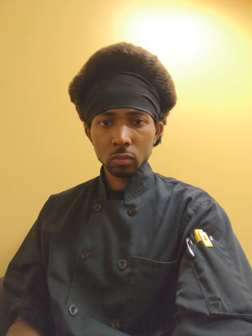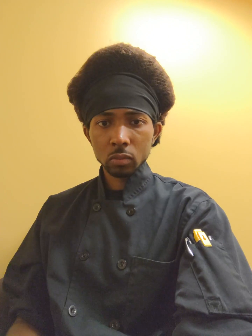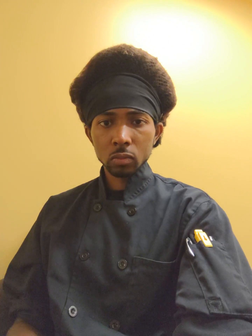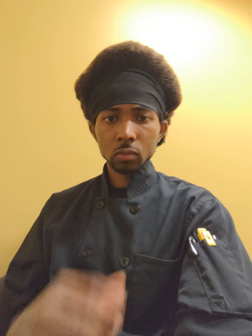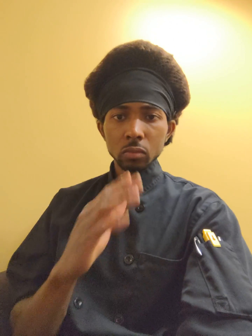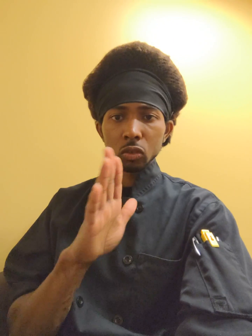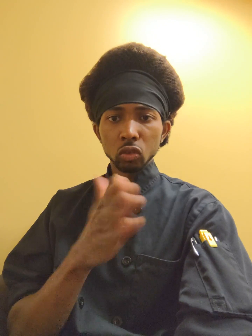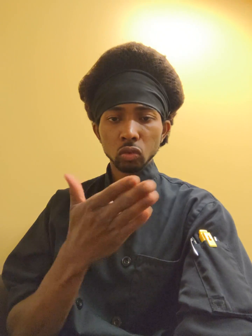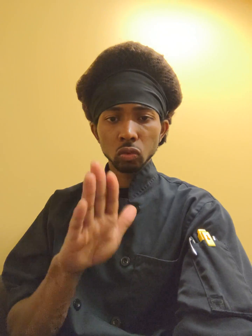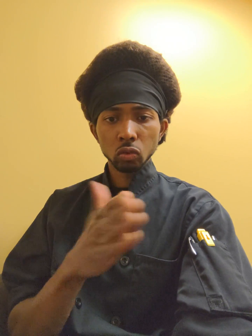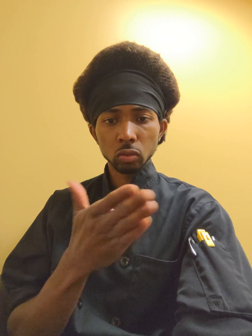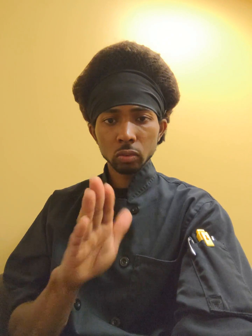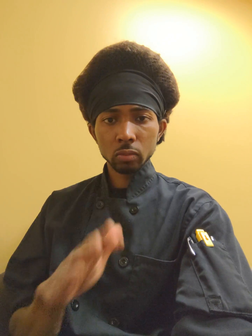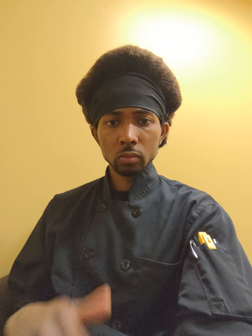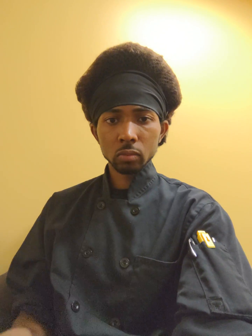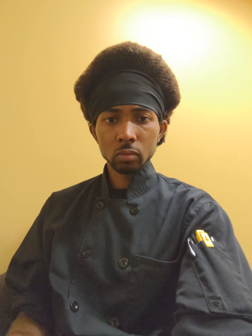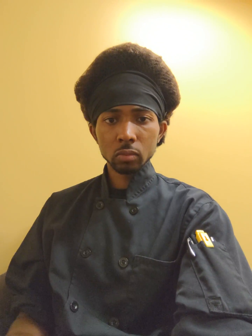share